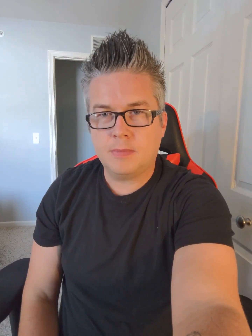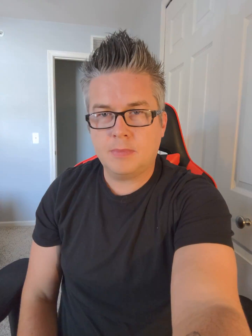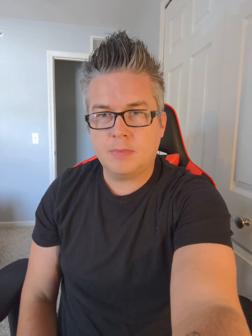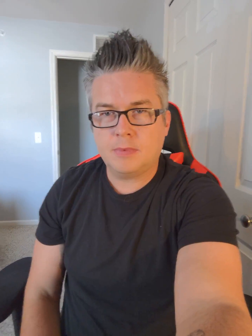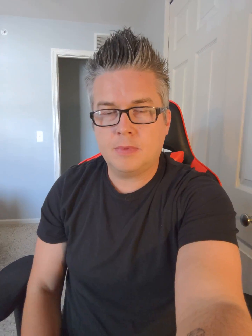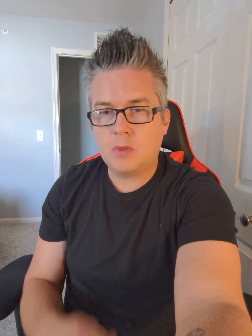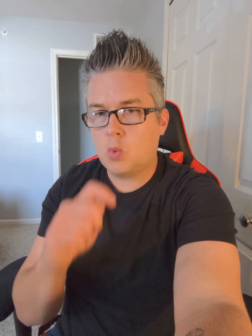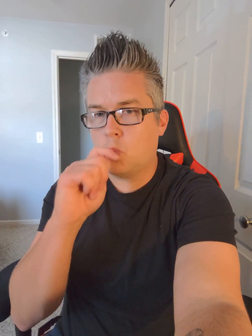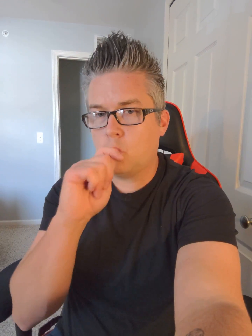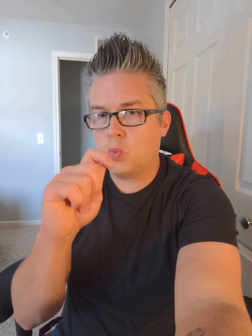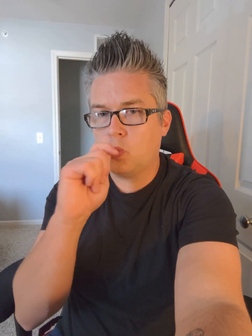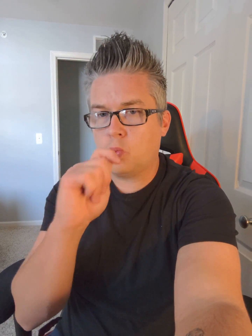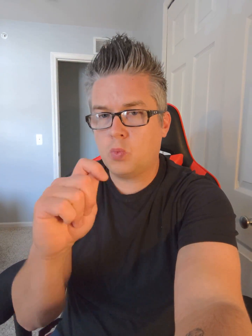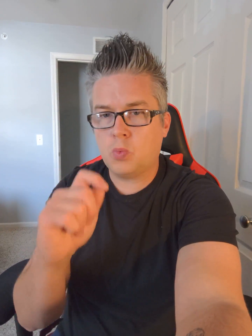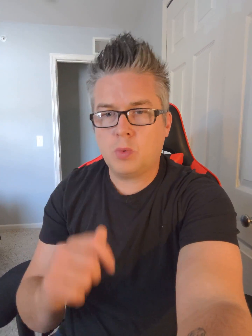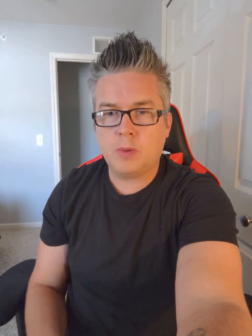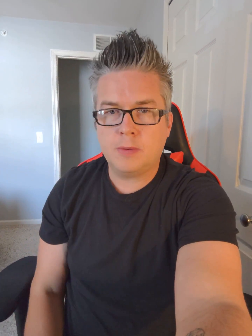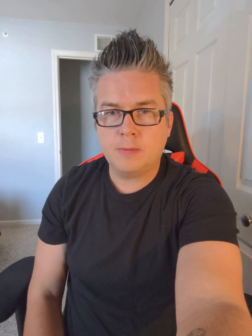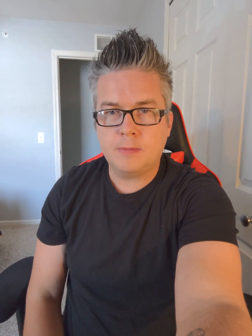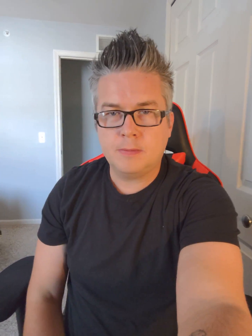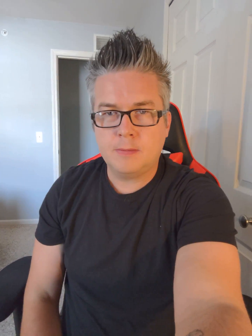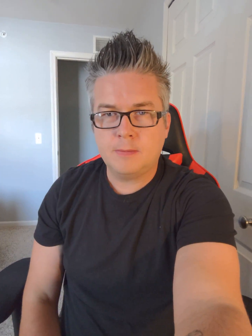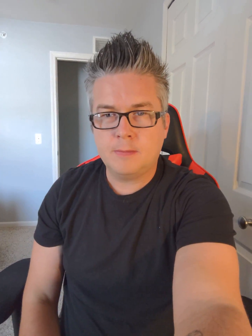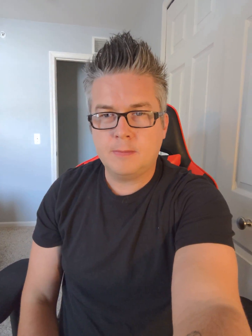popsicle